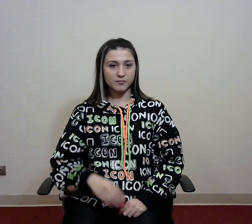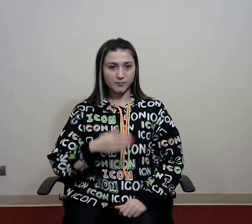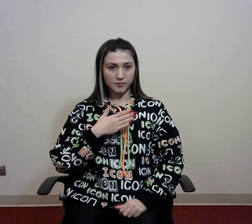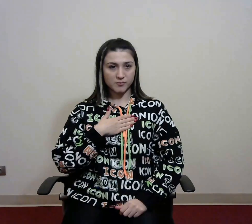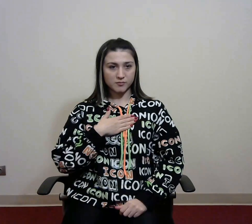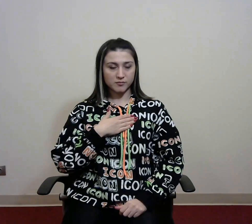mən